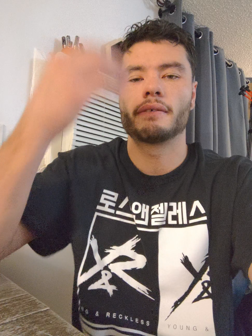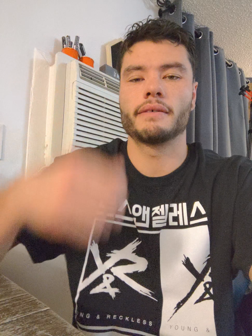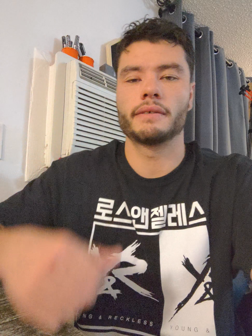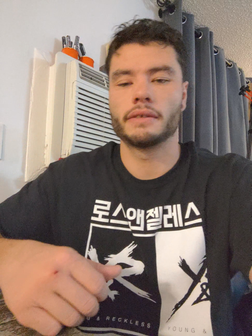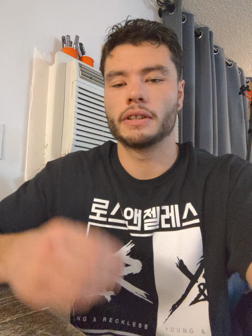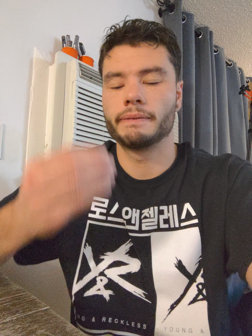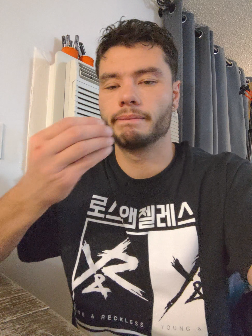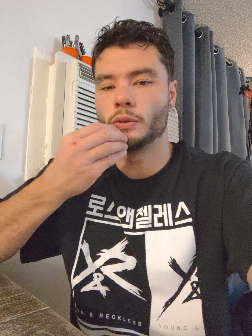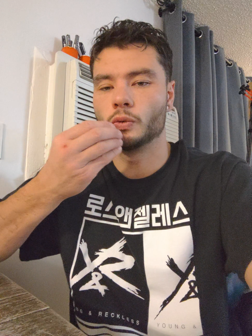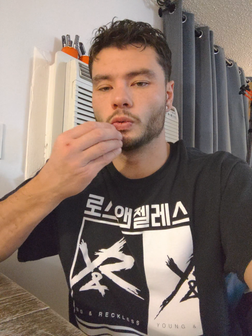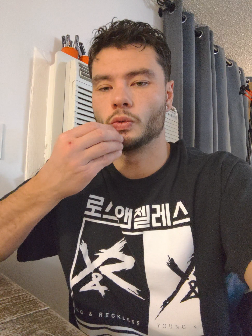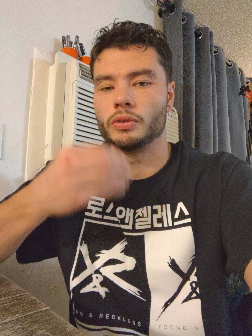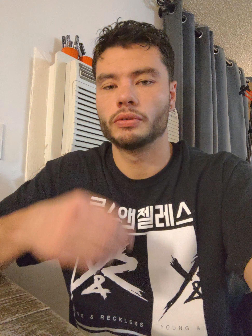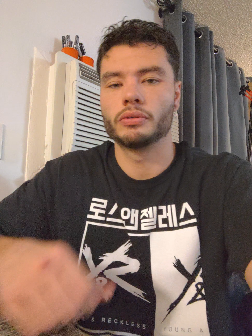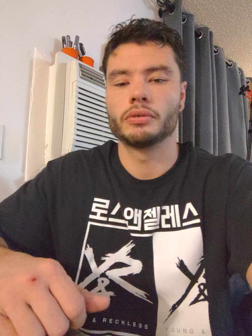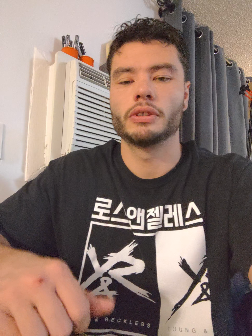food